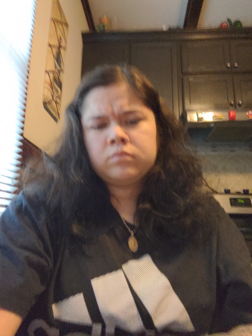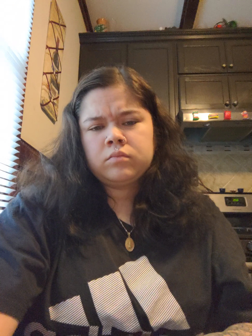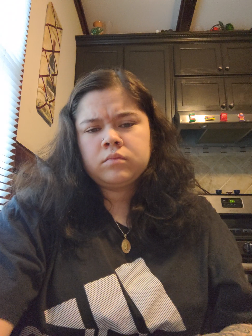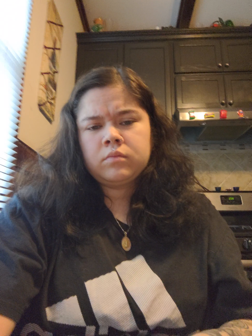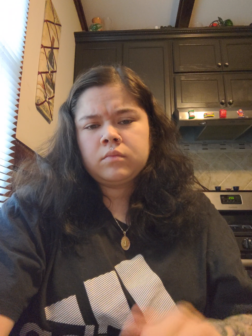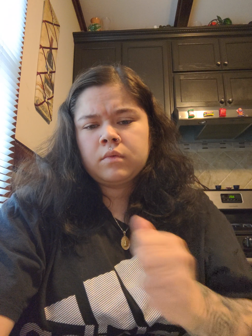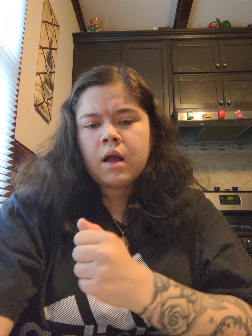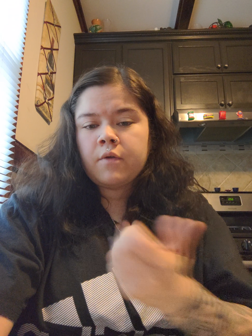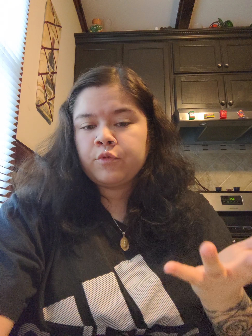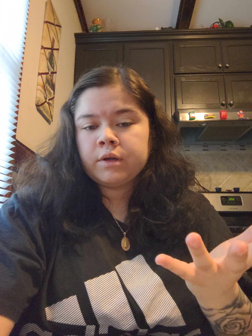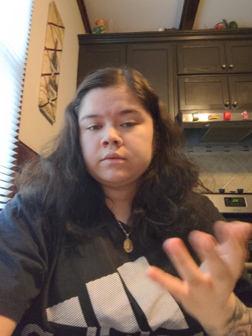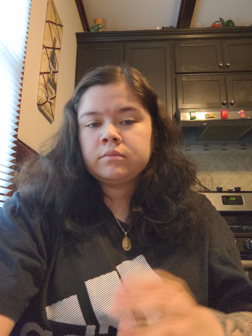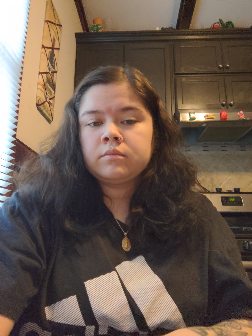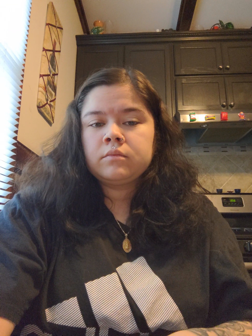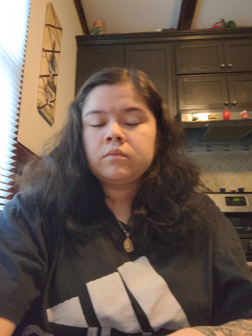every